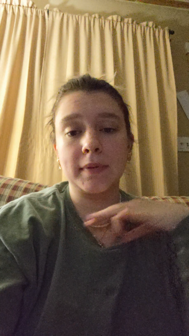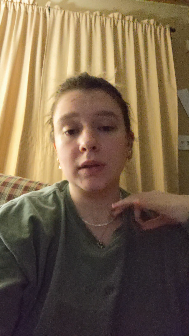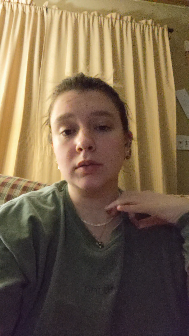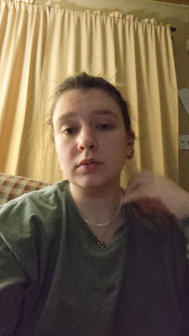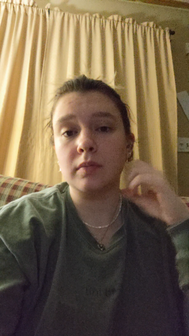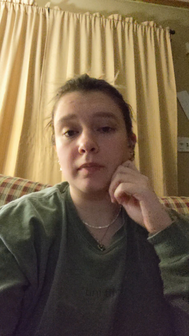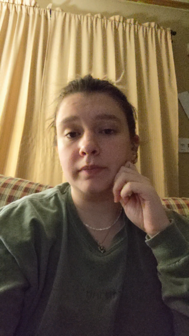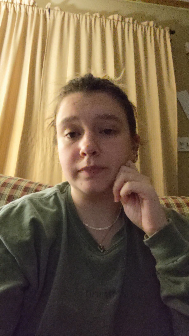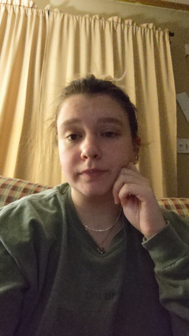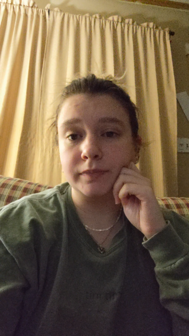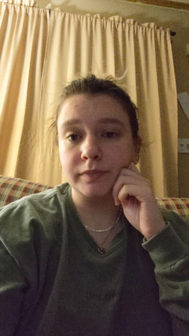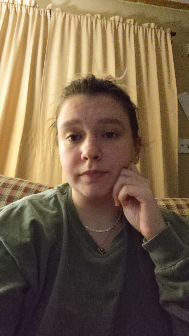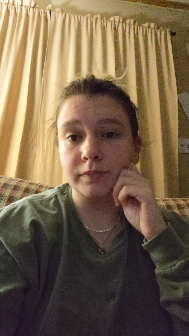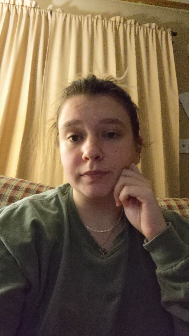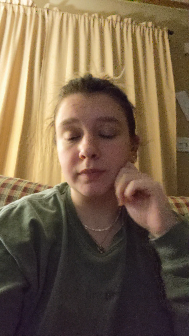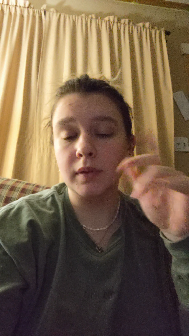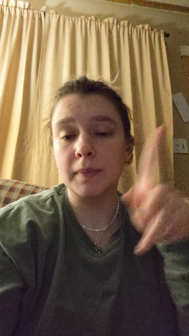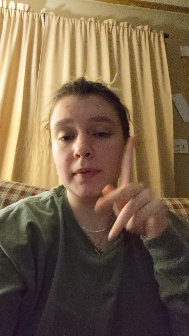people